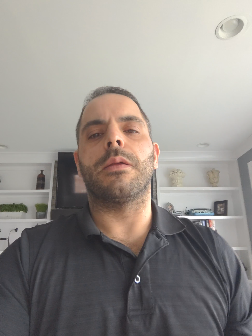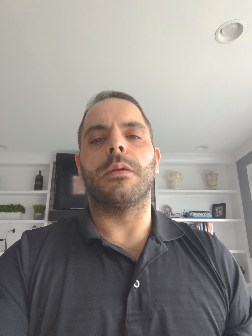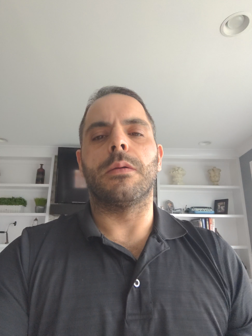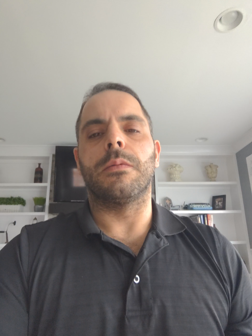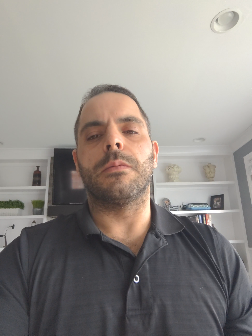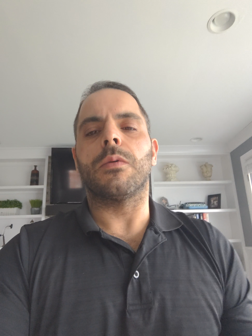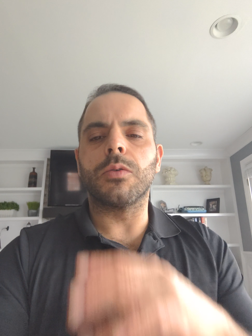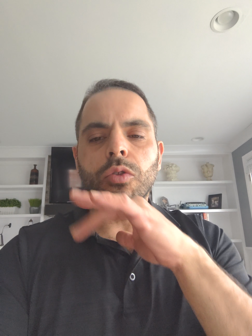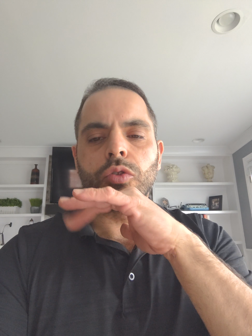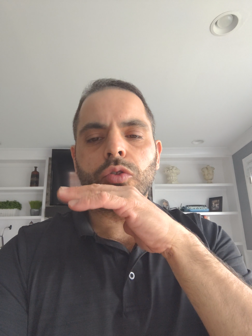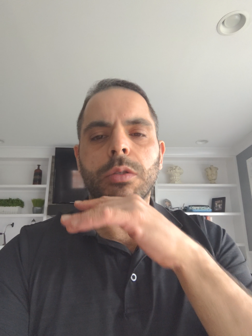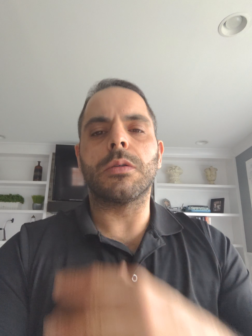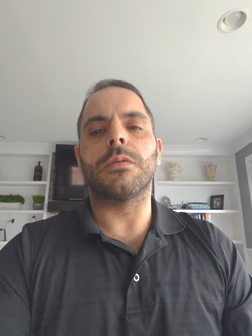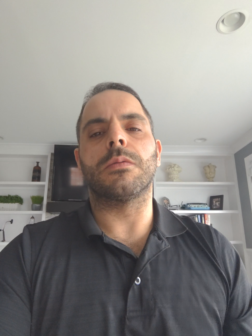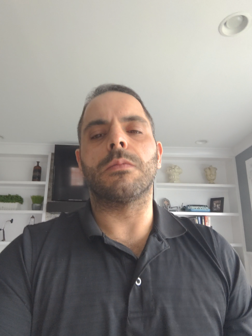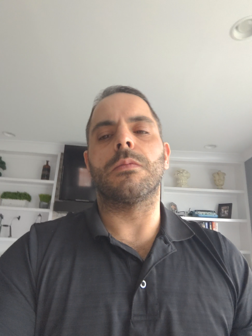dirty